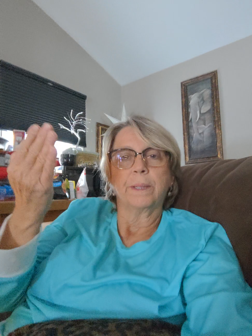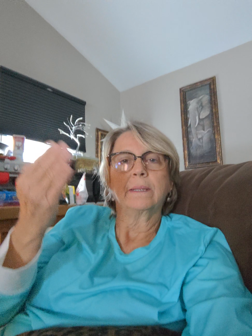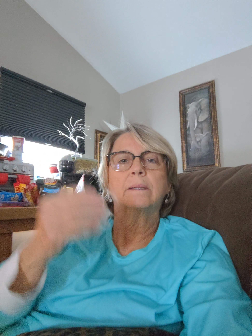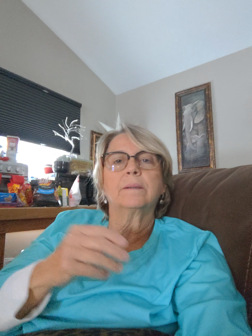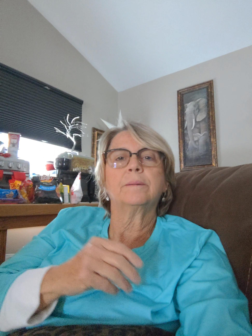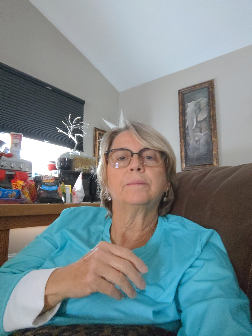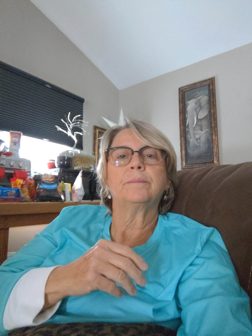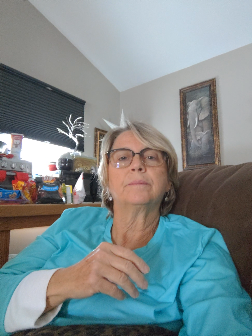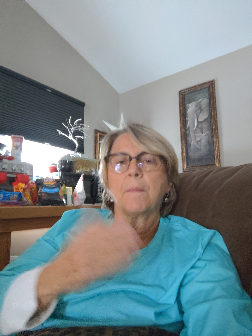open